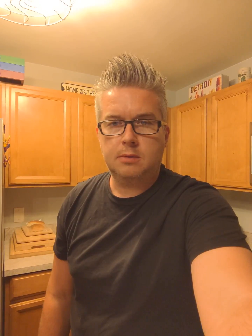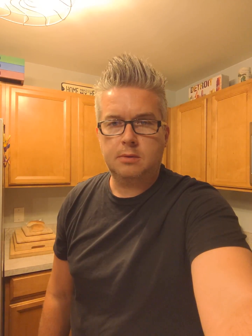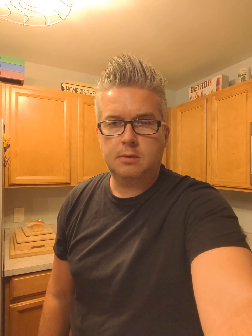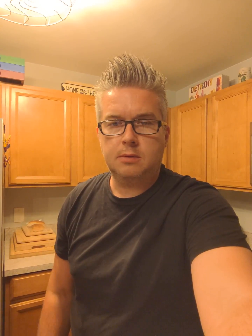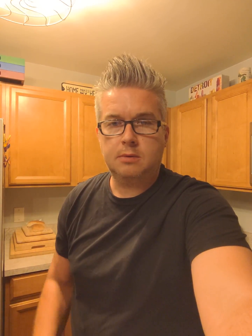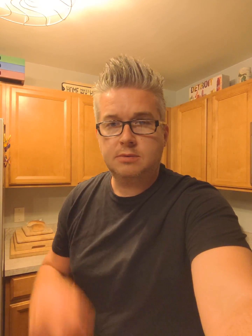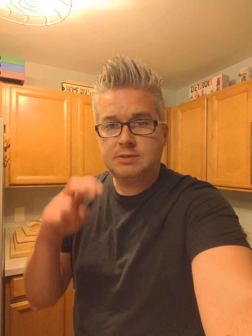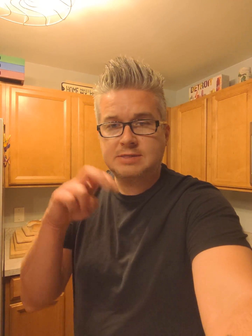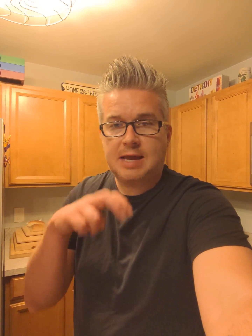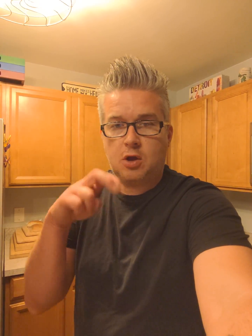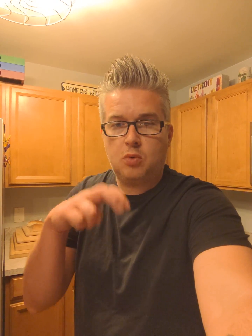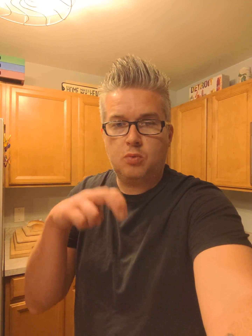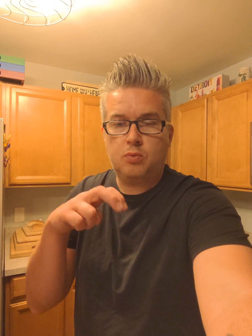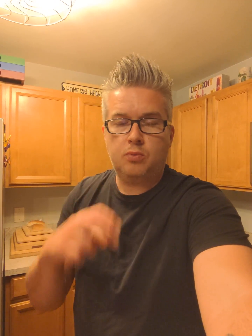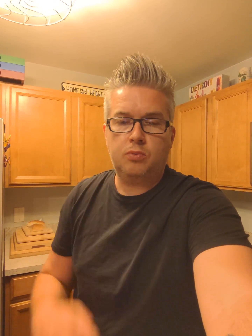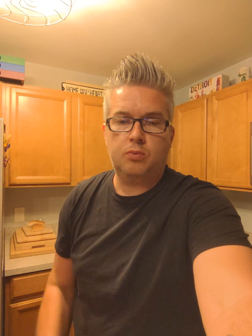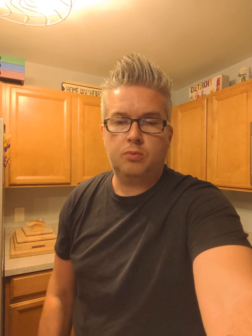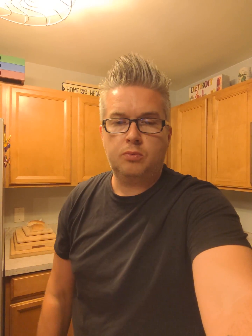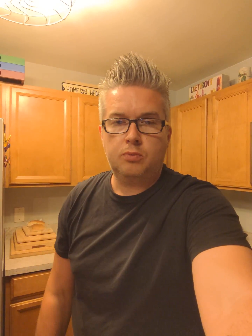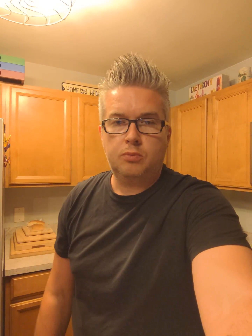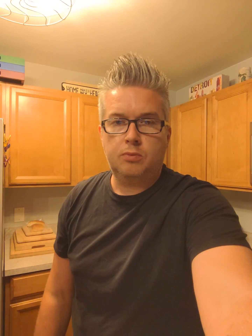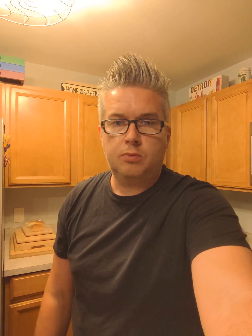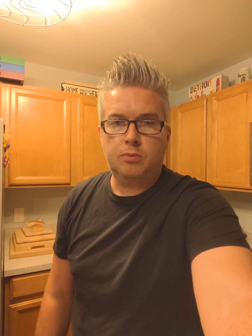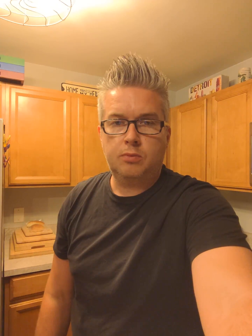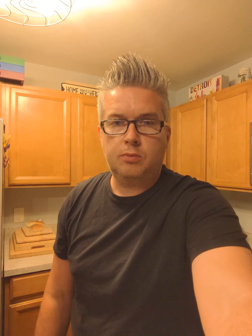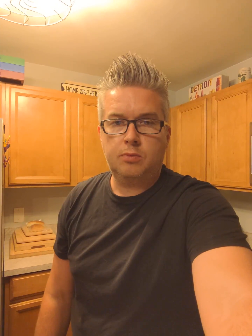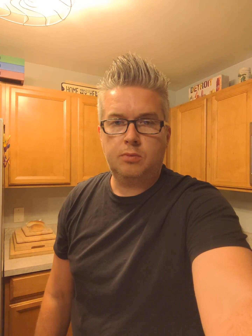potato